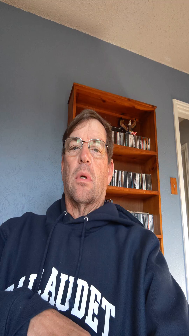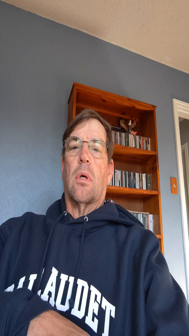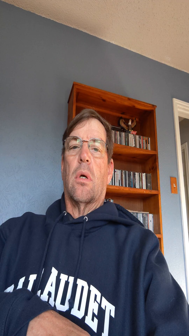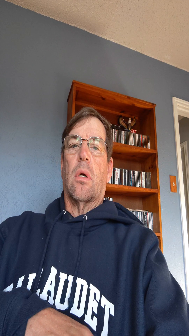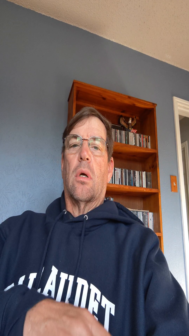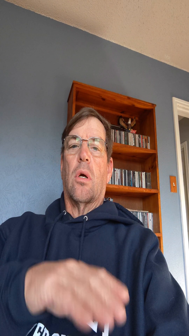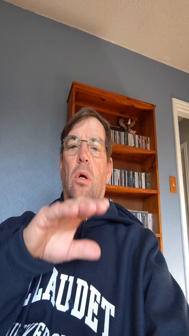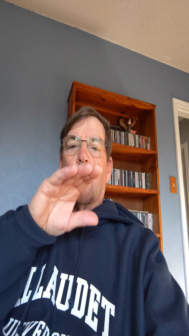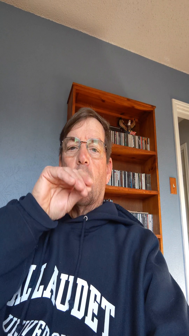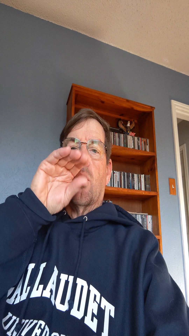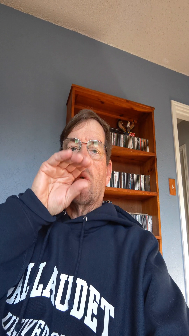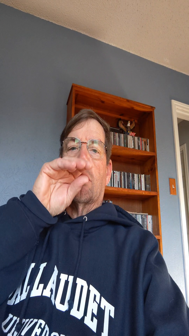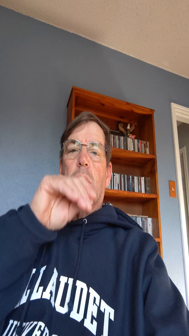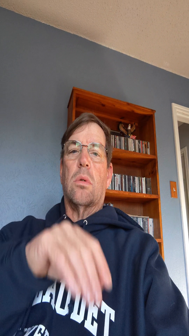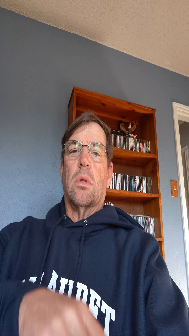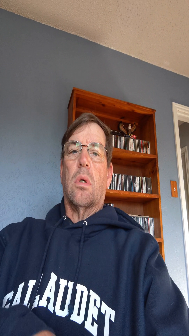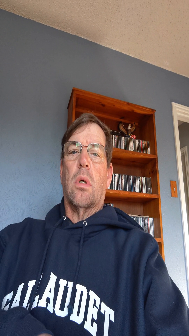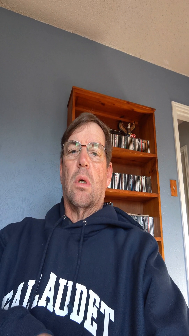goose